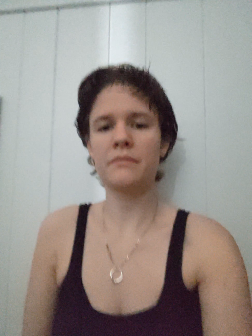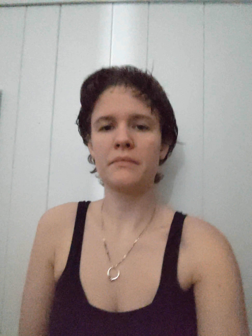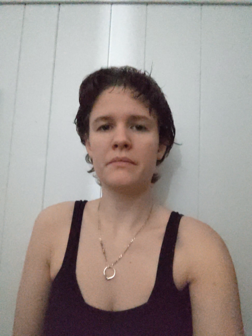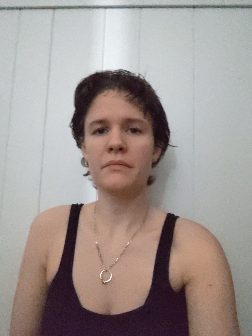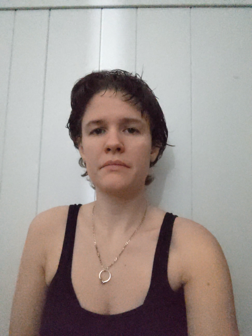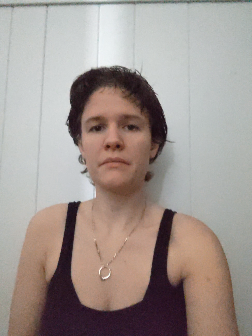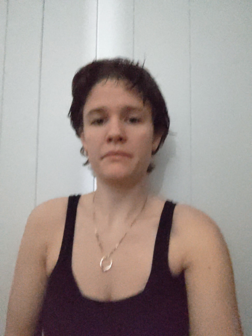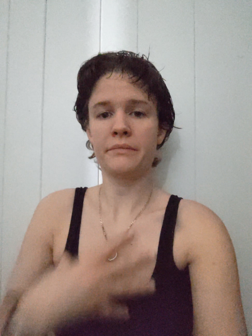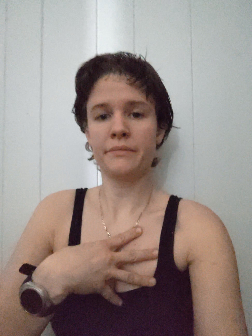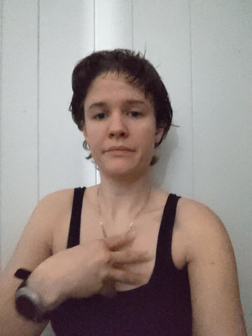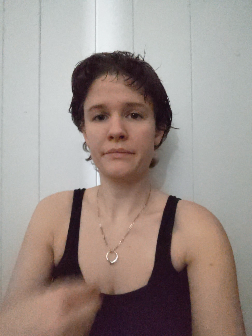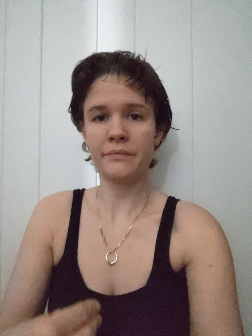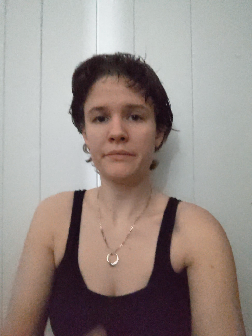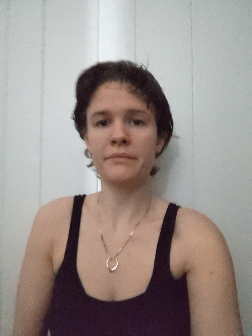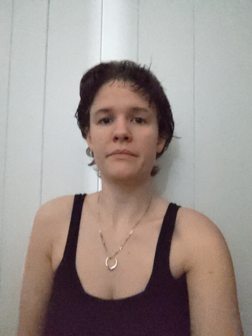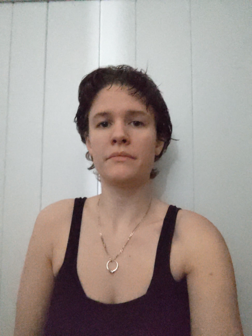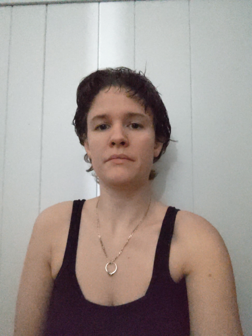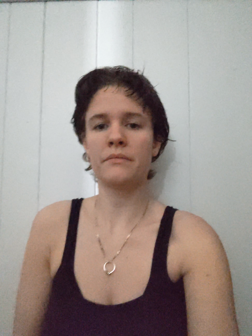white